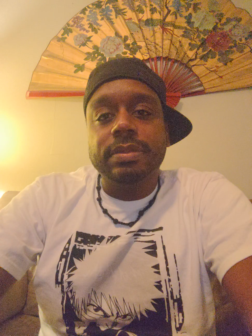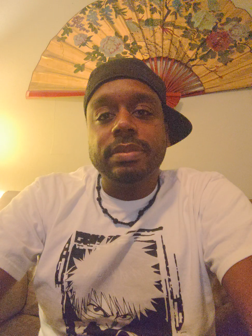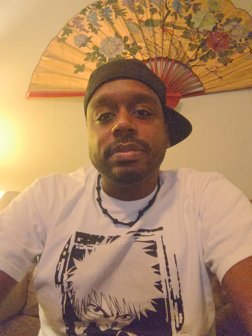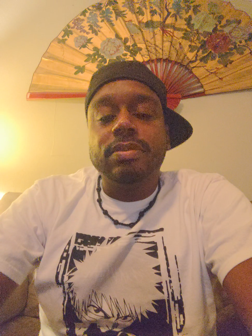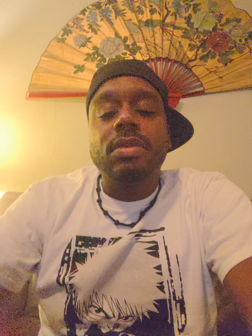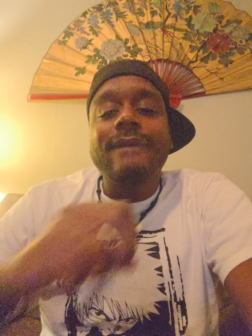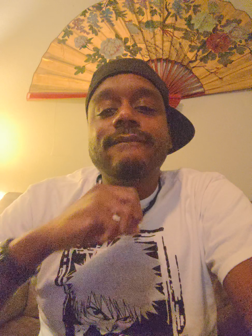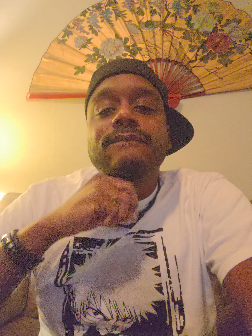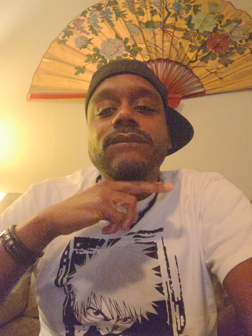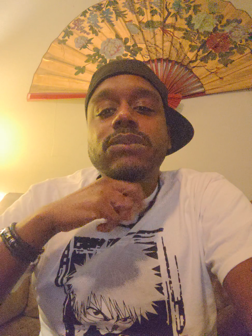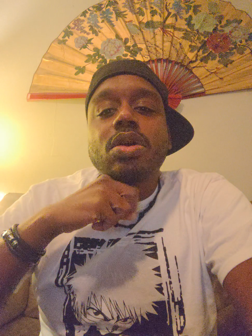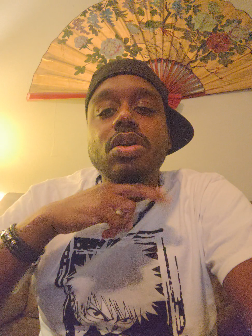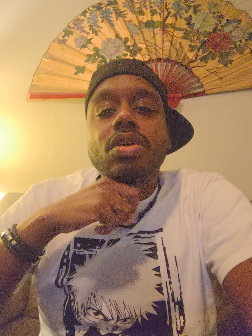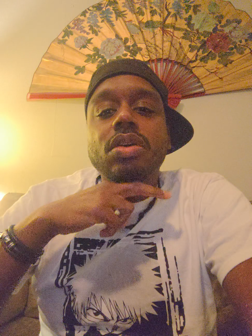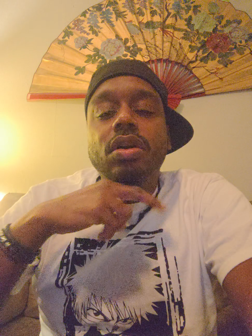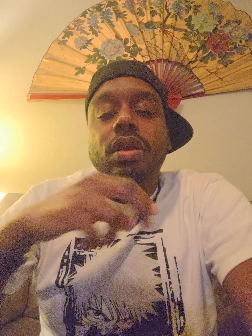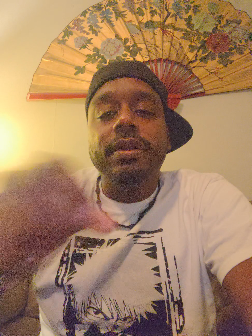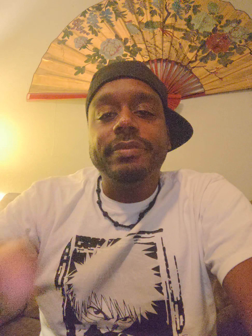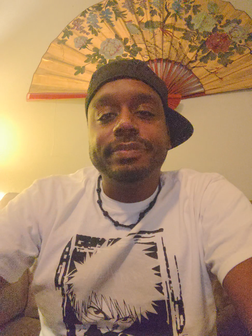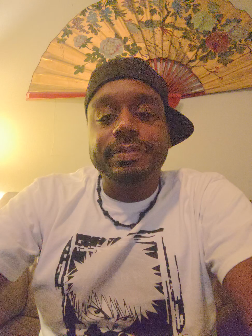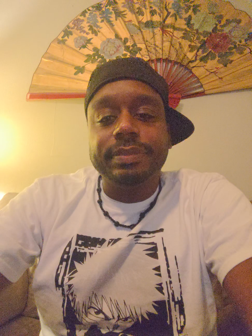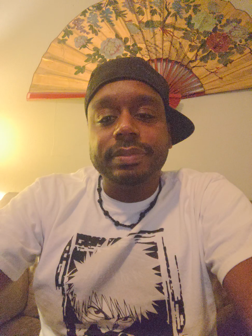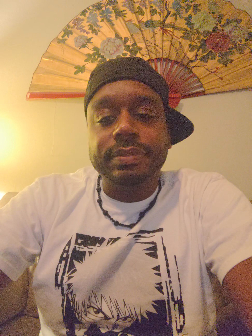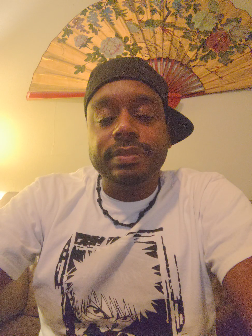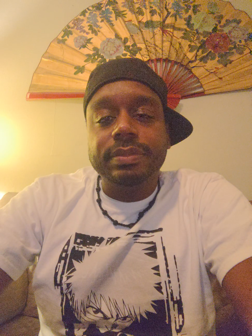frog